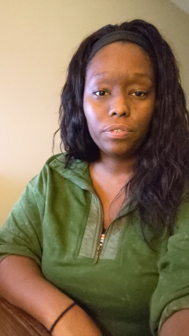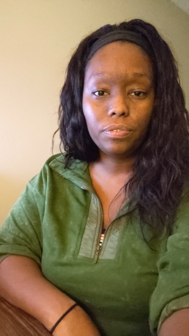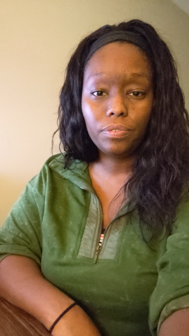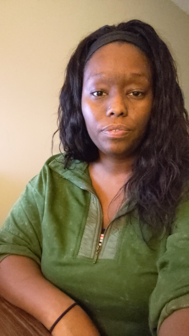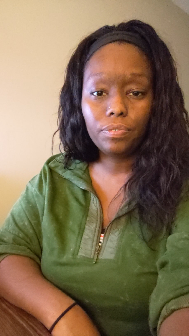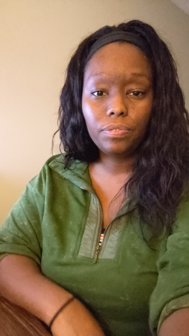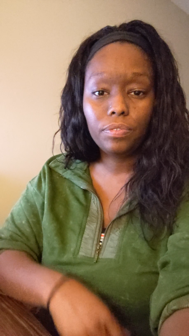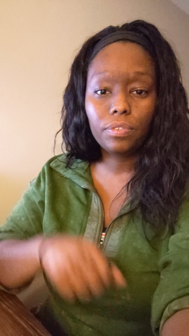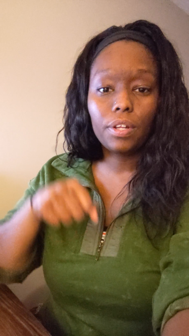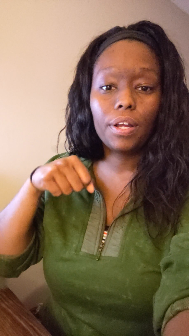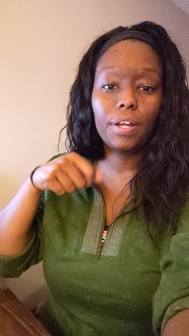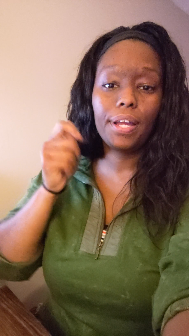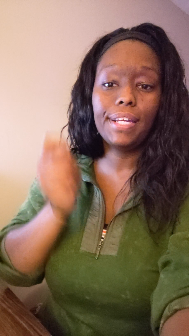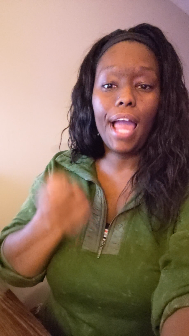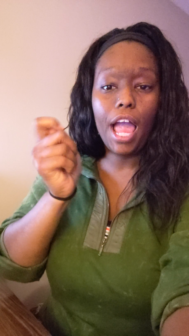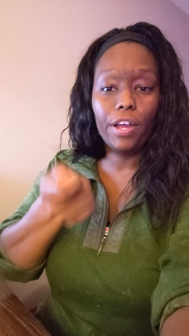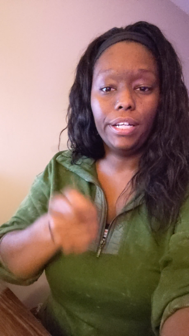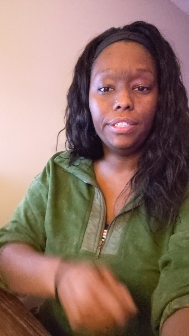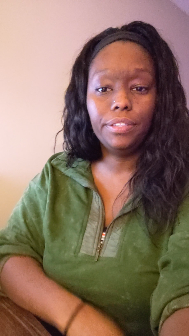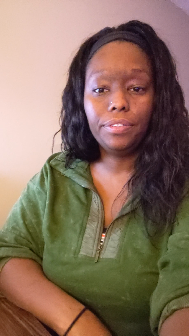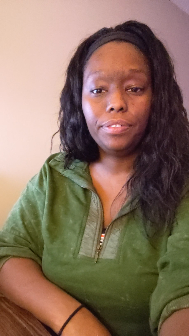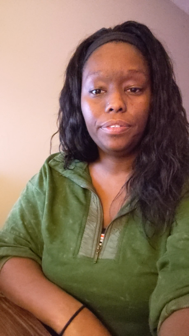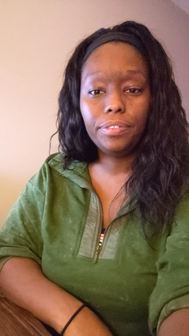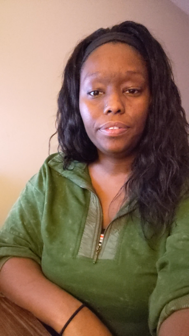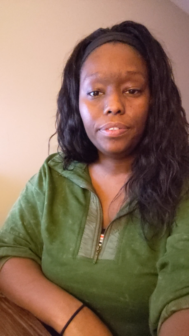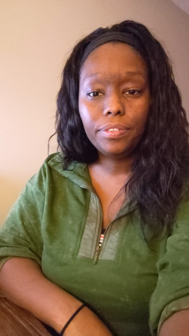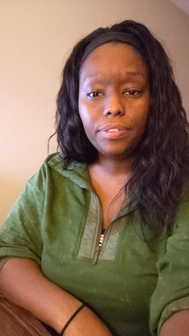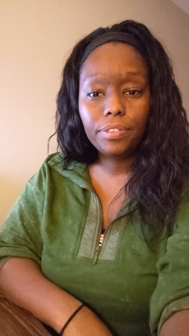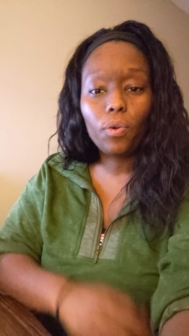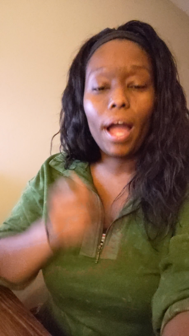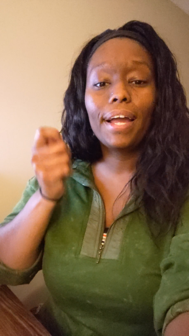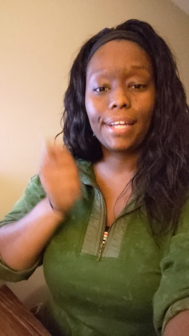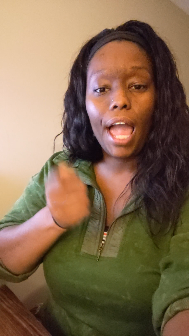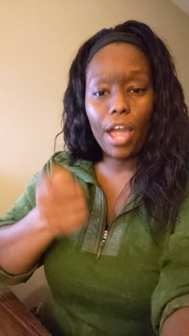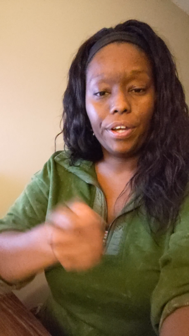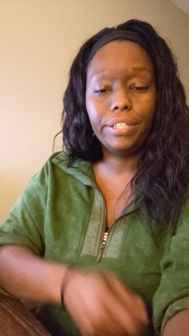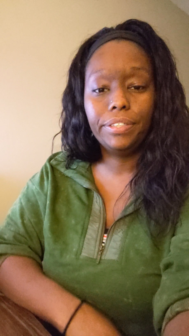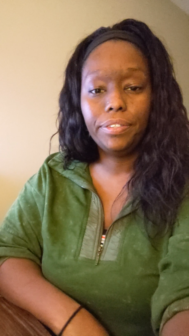cart